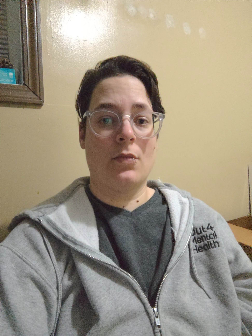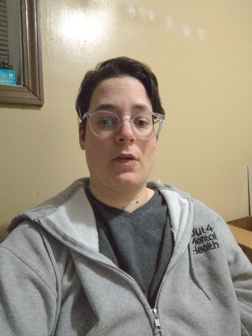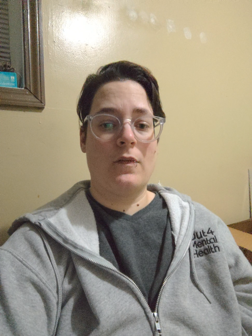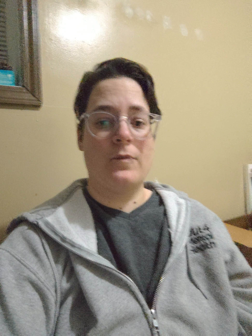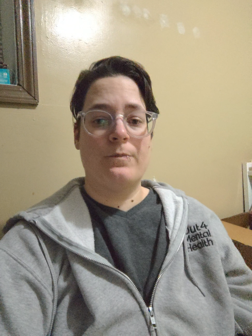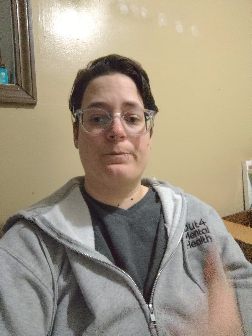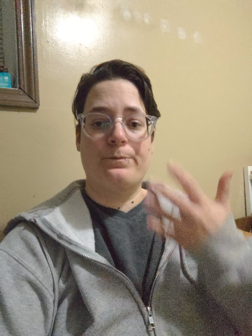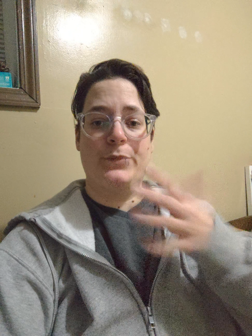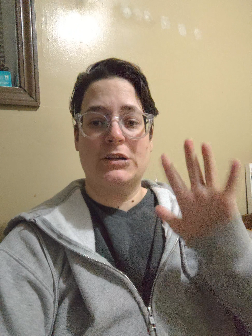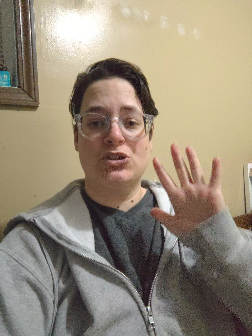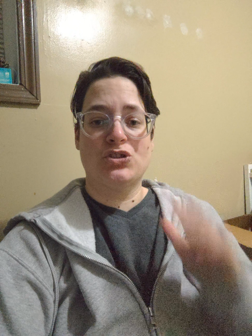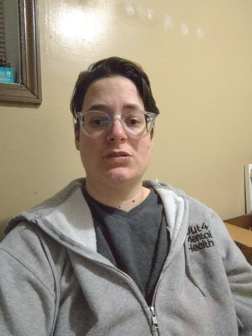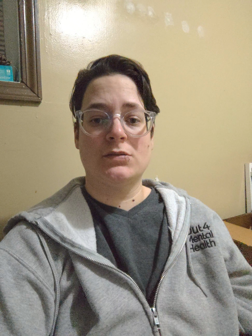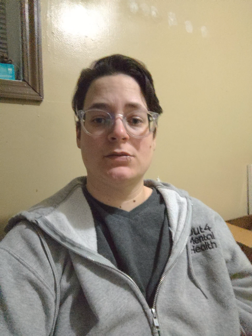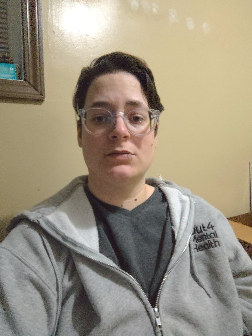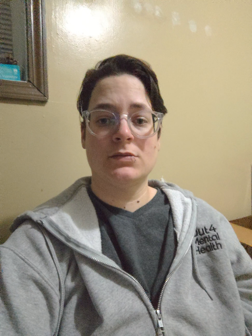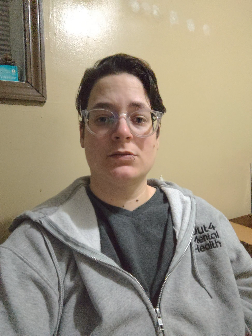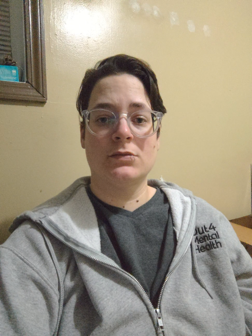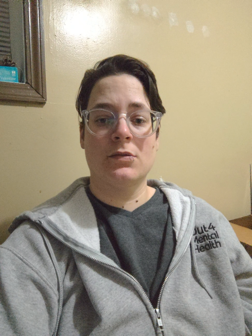finish